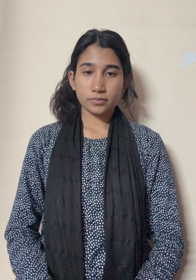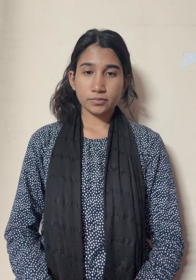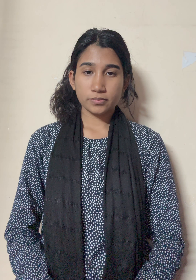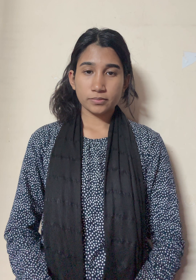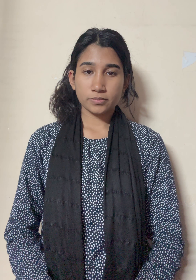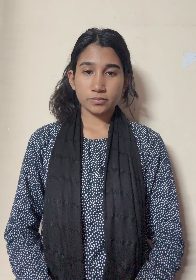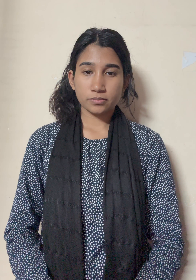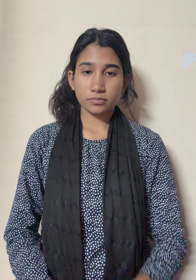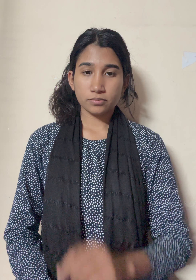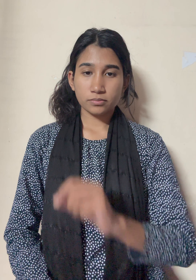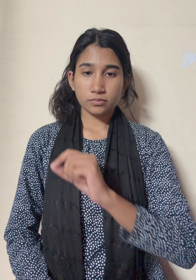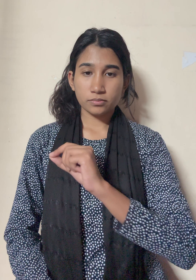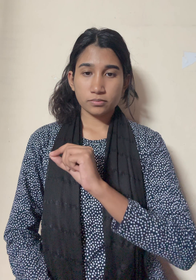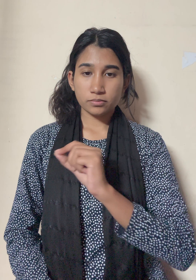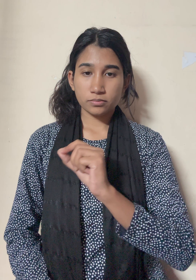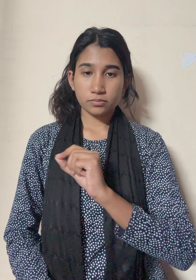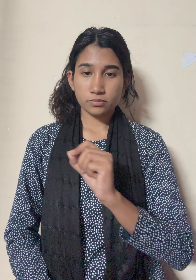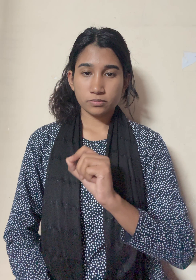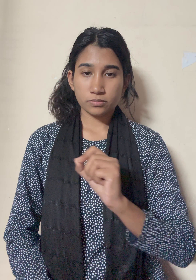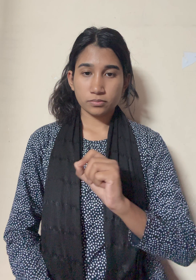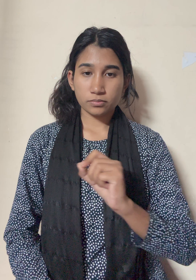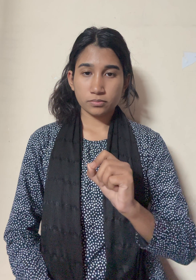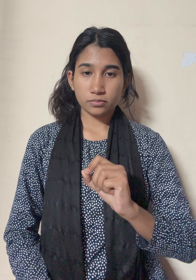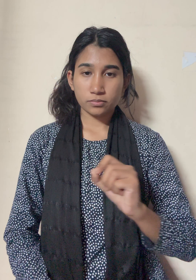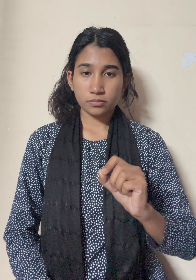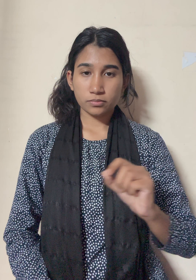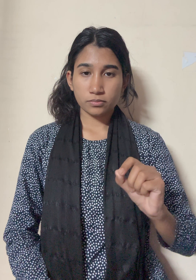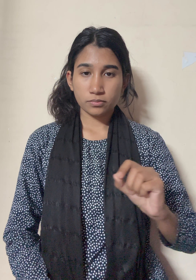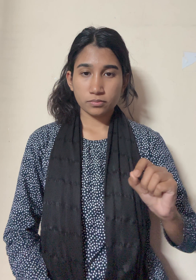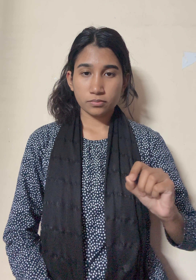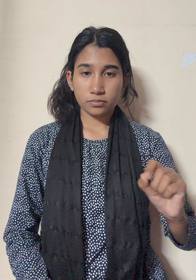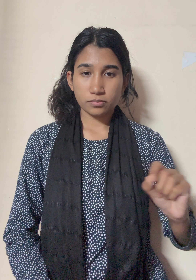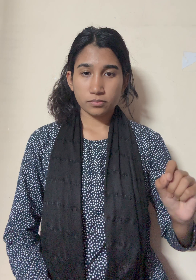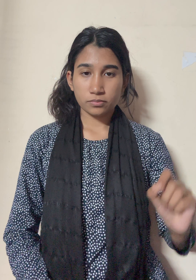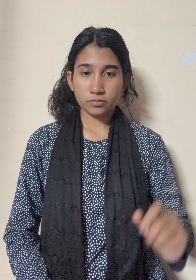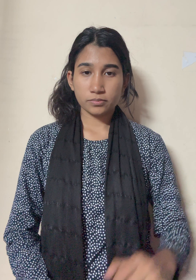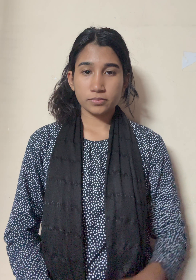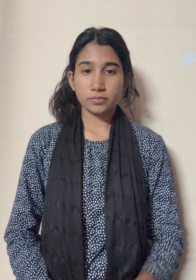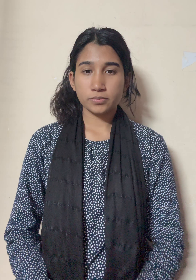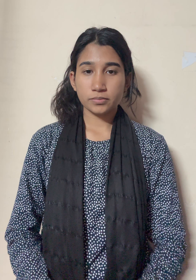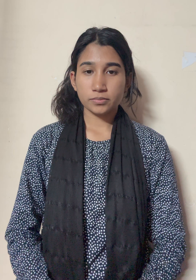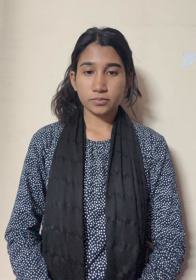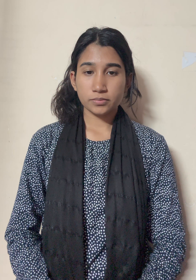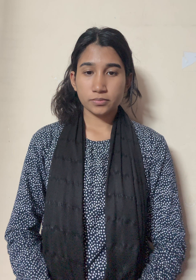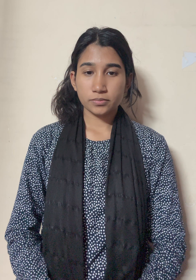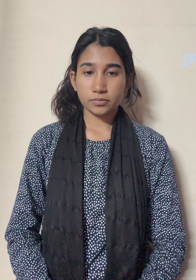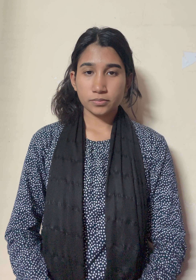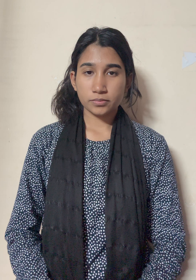কলম